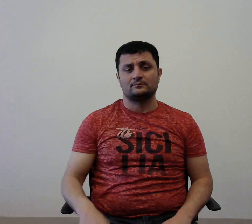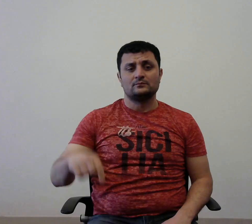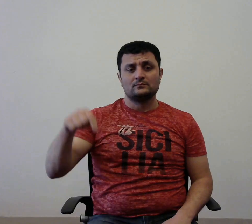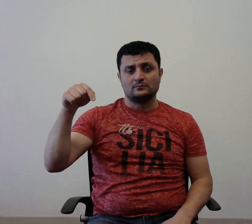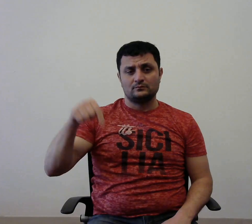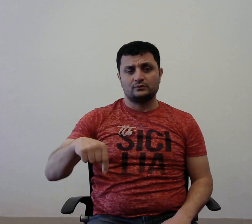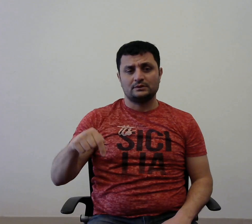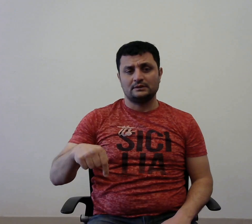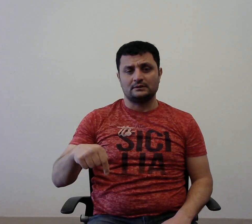burda